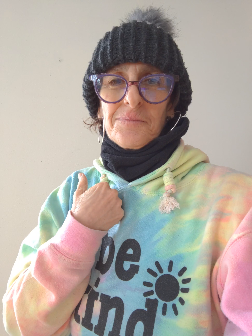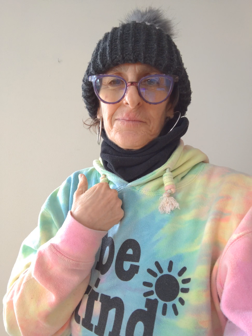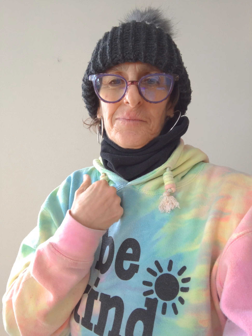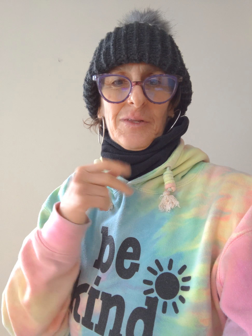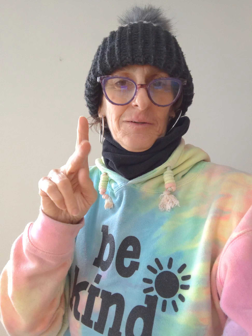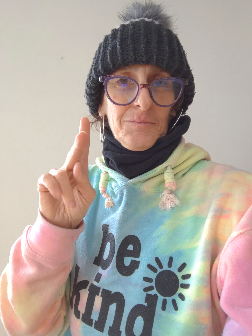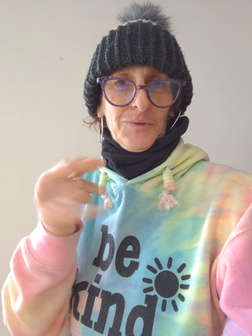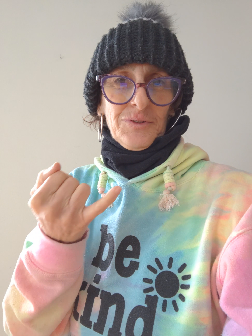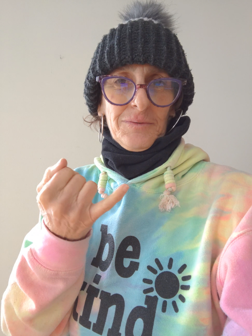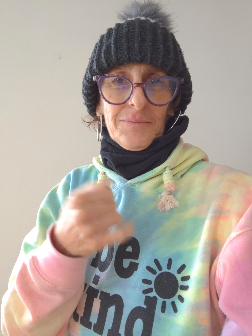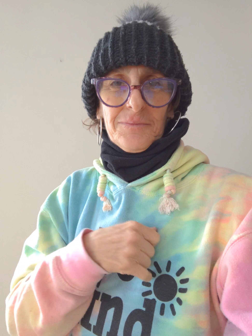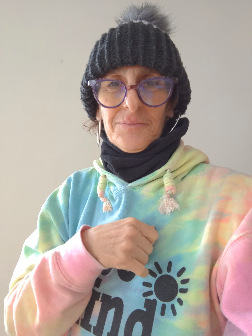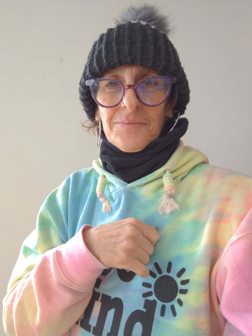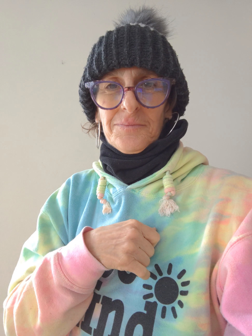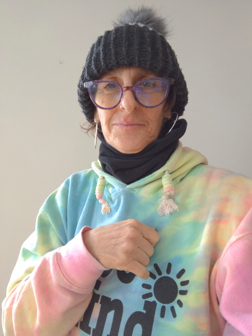pajamas